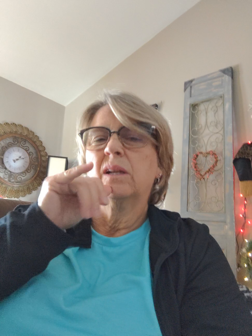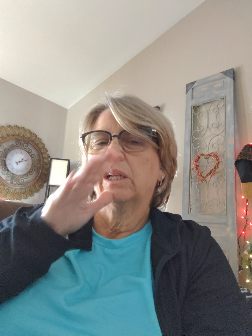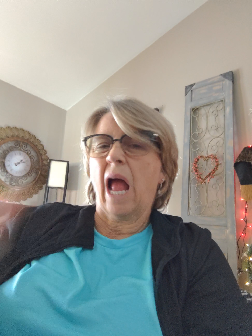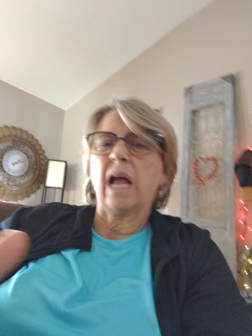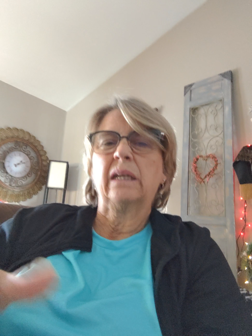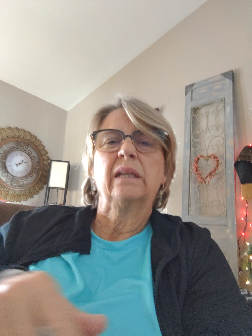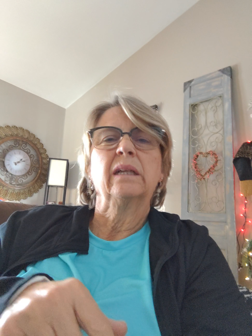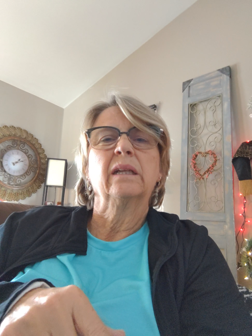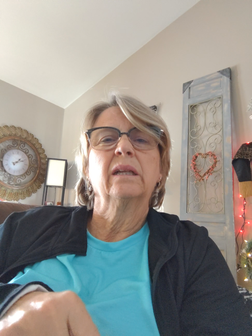yucky